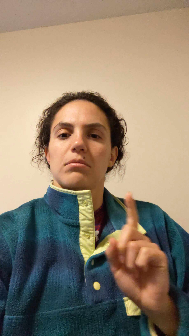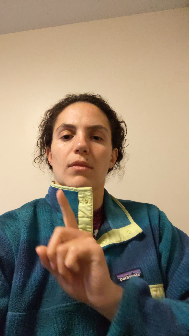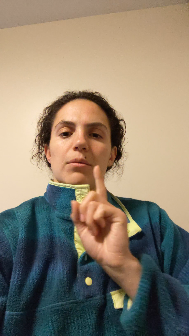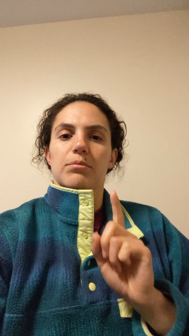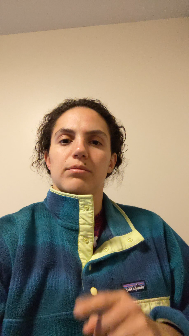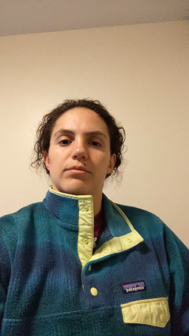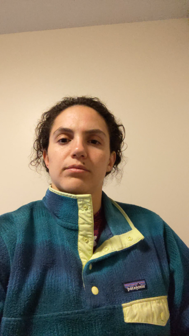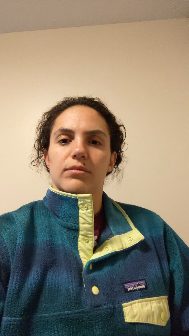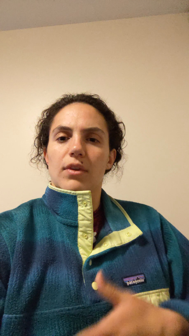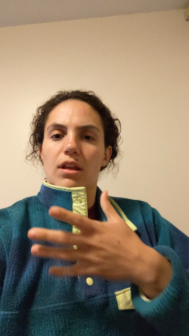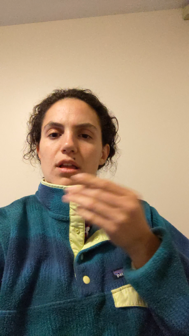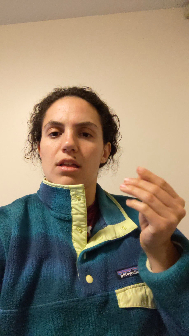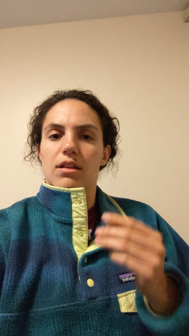and